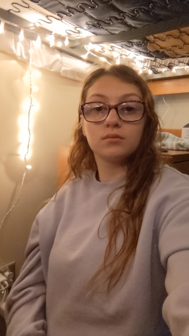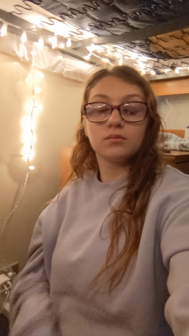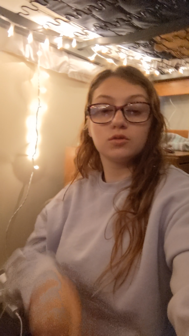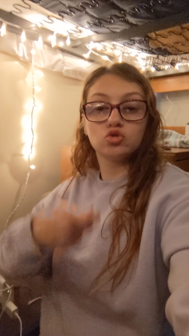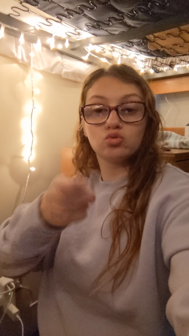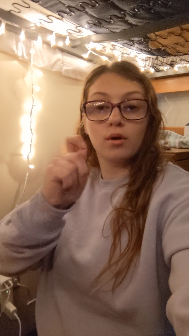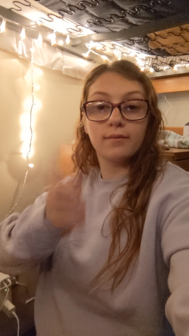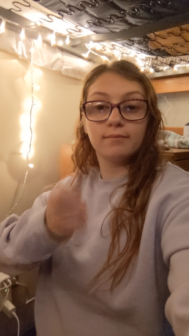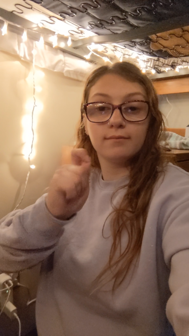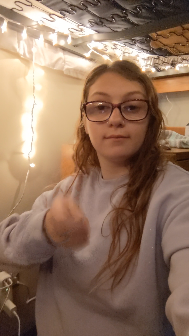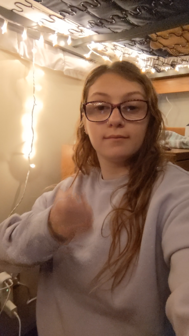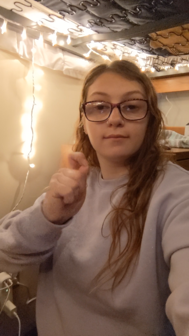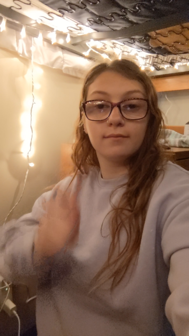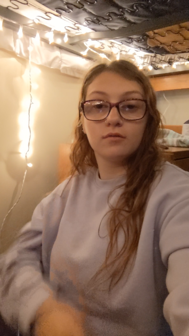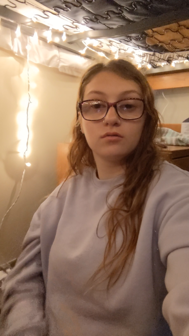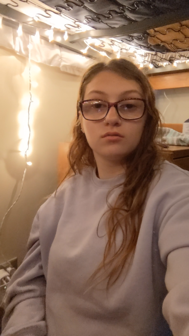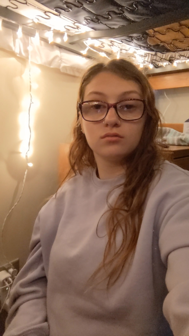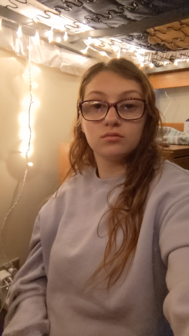shovel